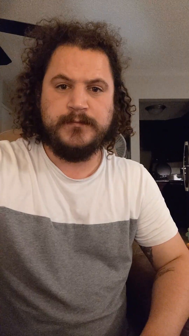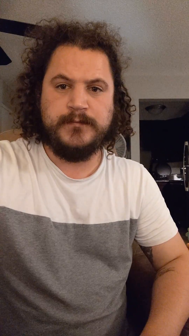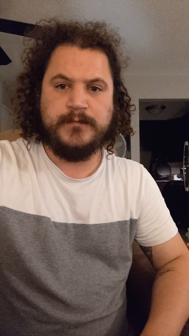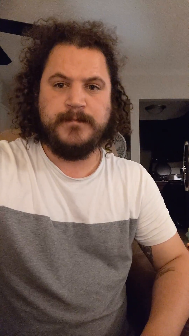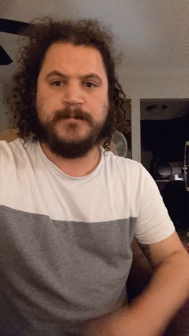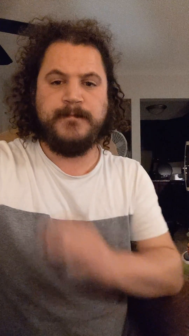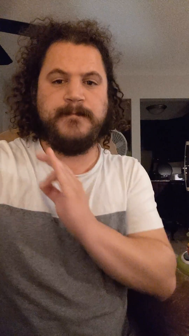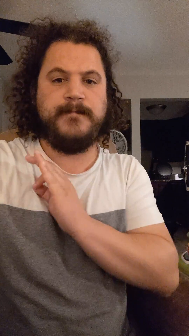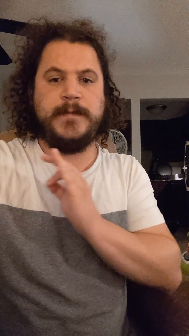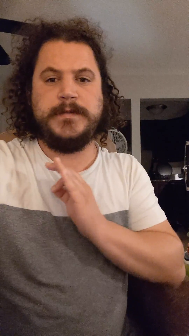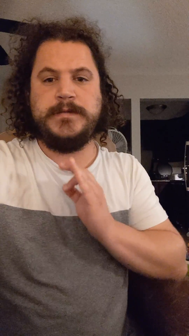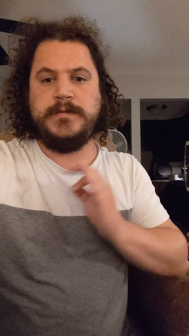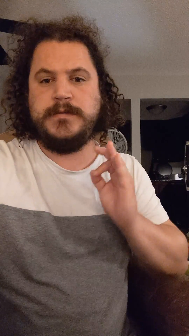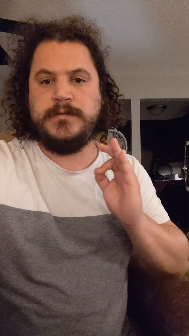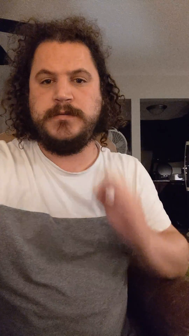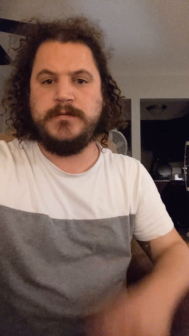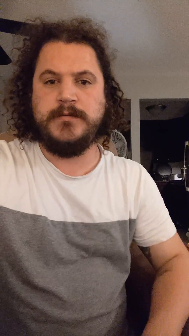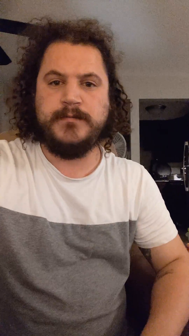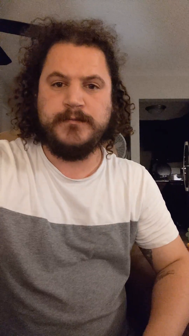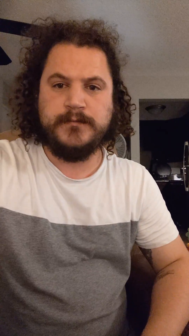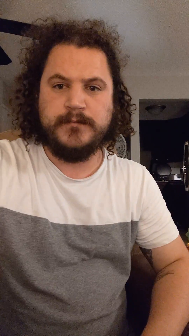beads